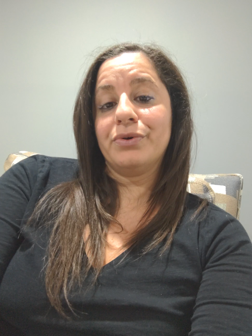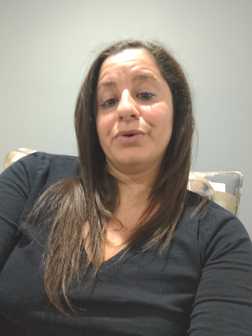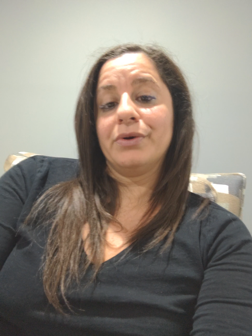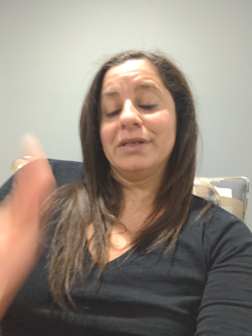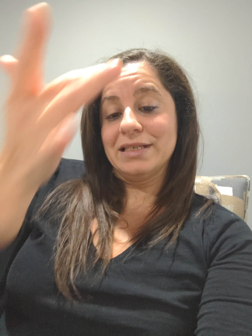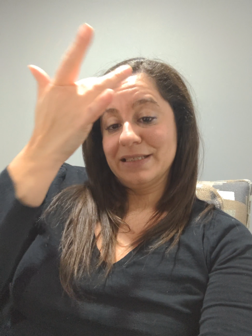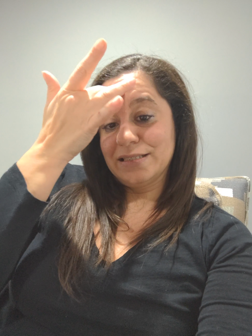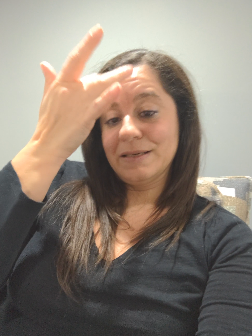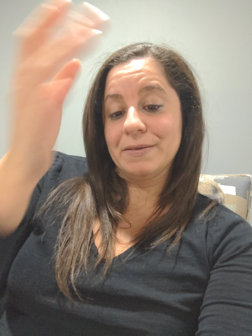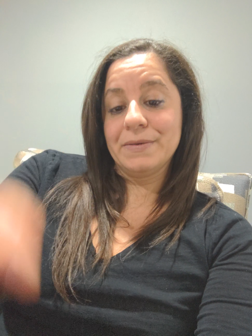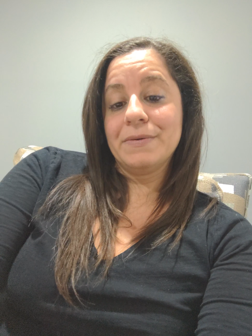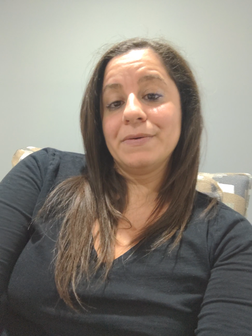sick